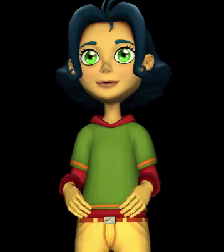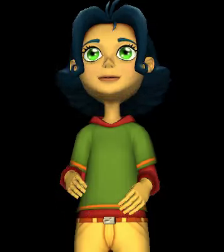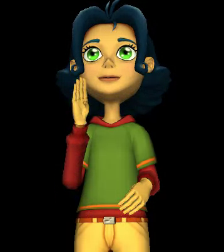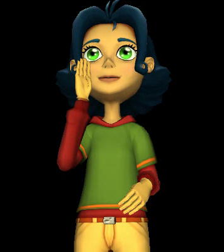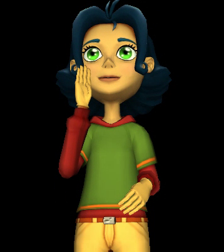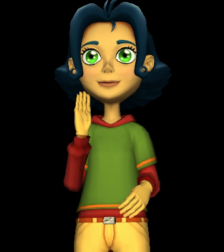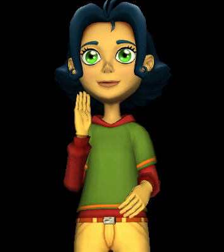من فضلك